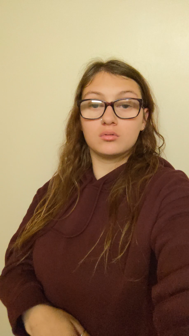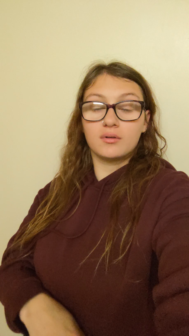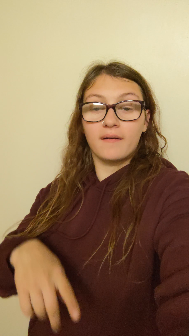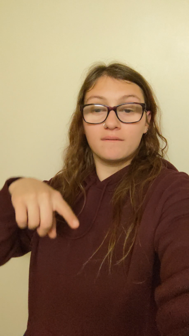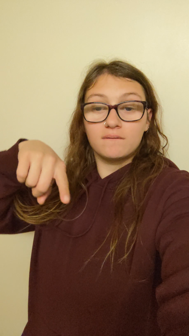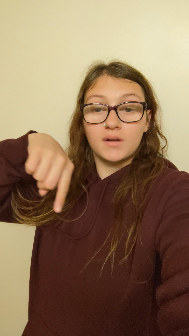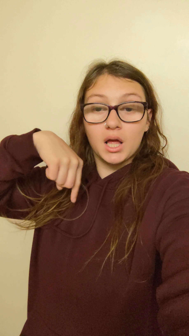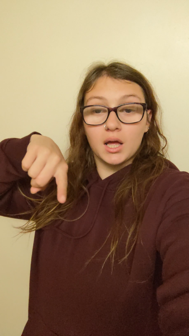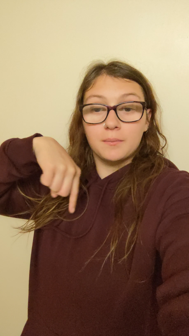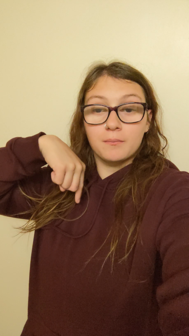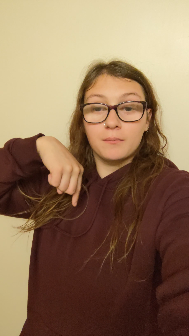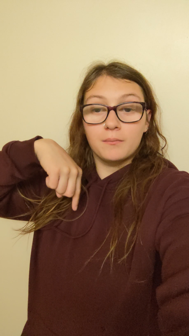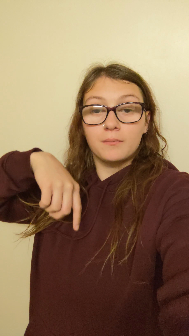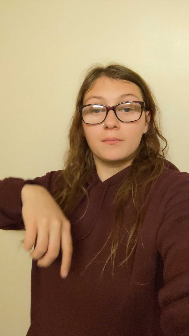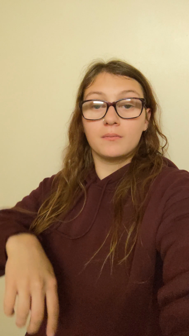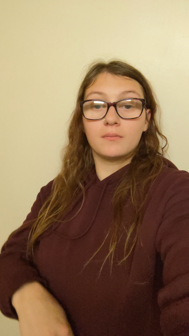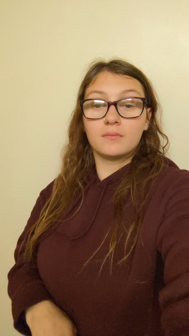flip-flop